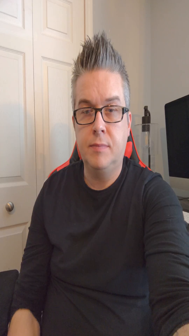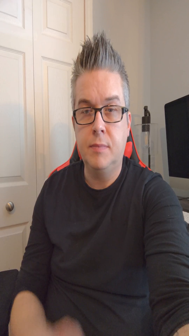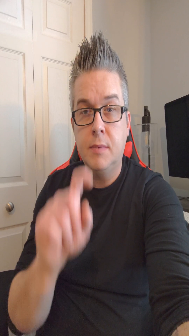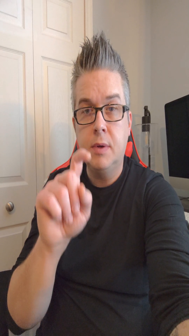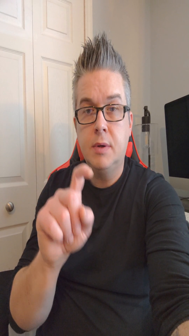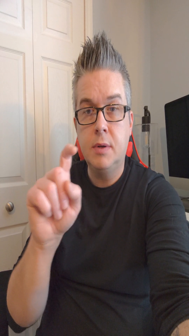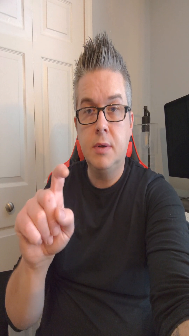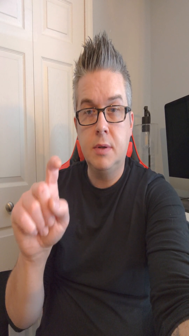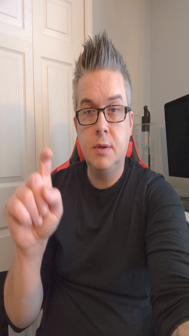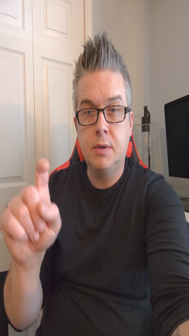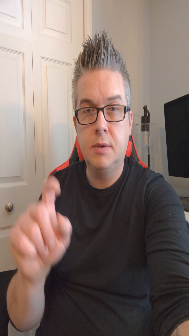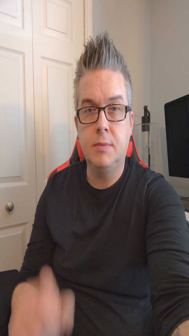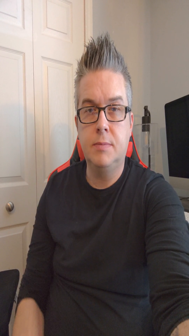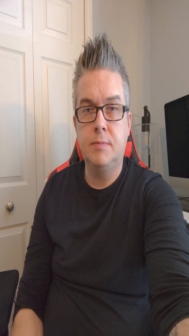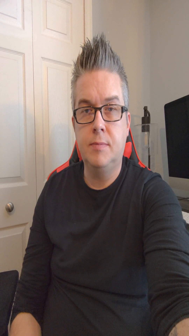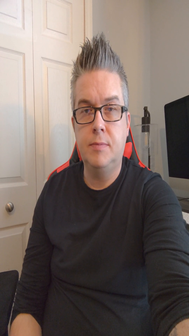closet